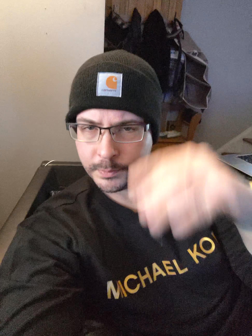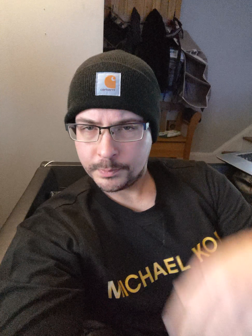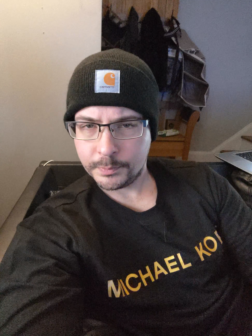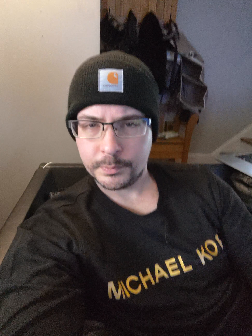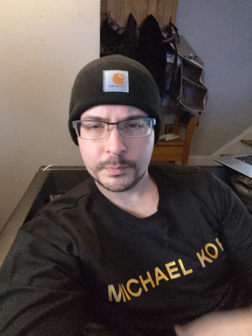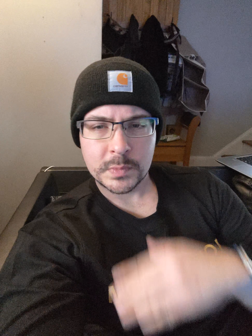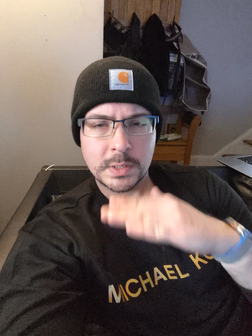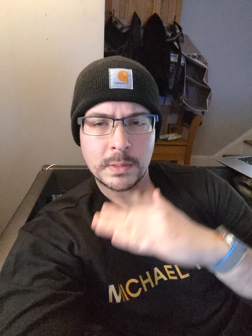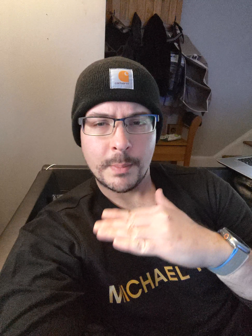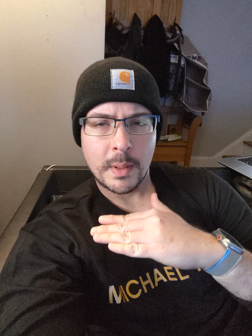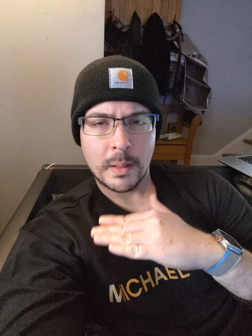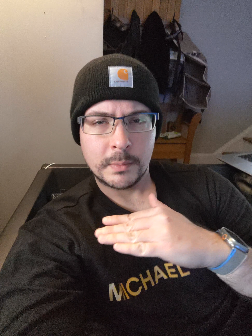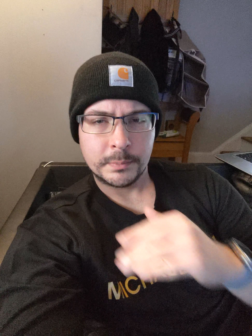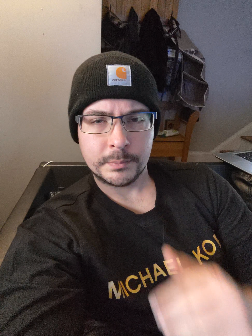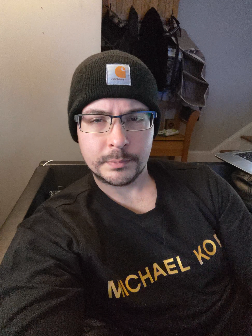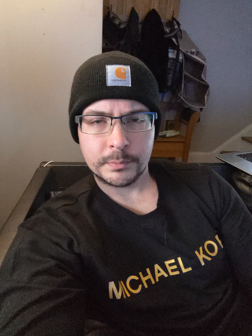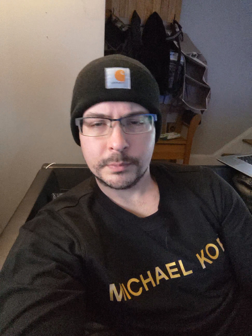table